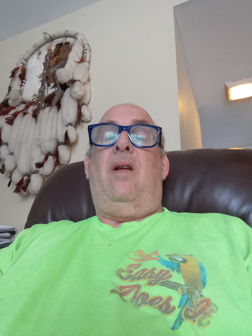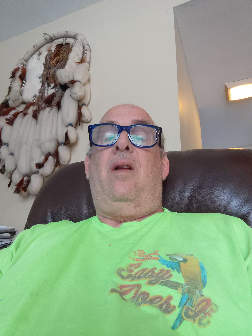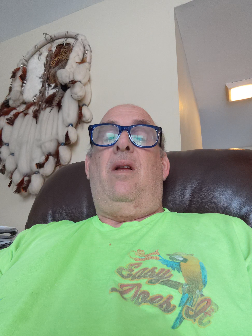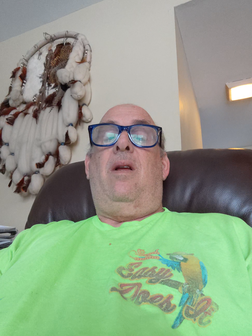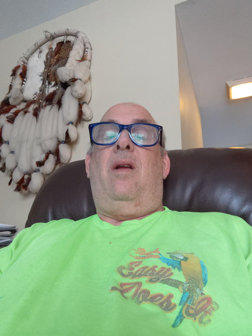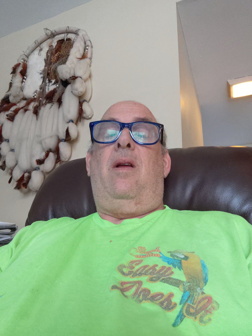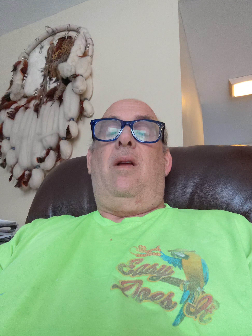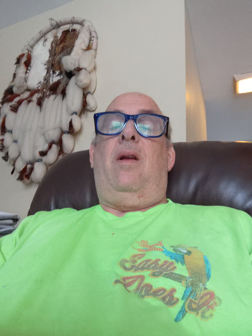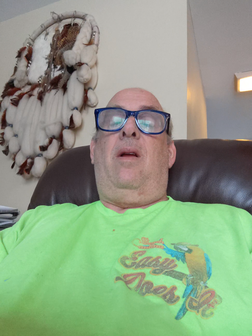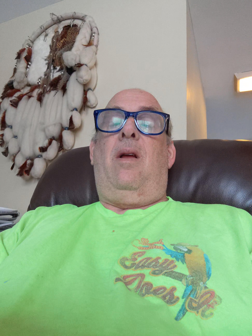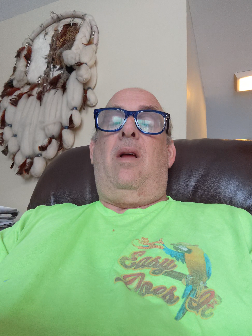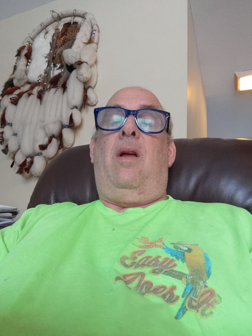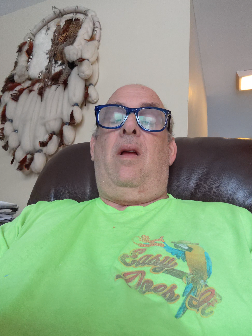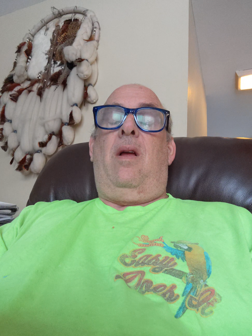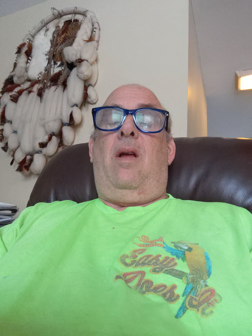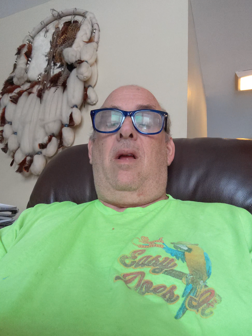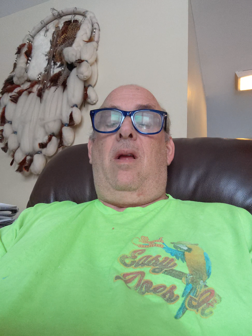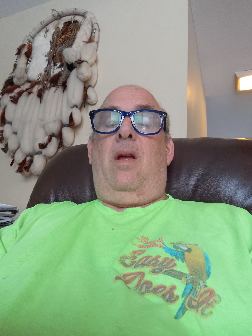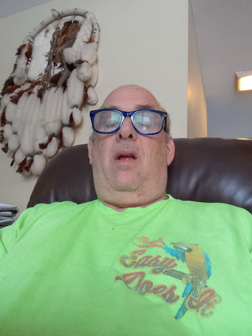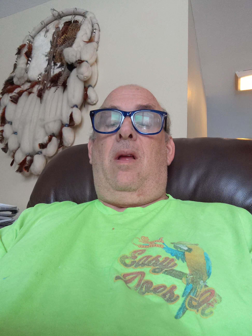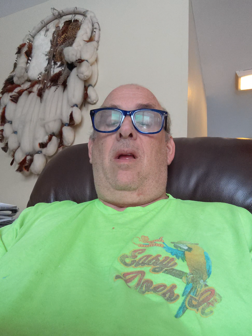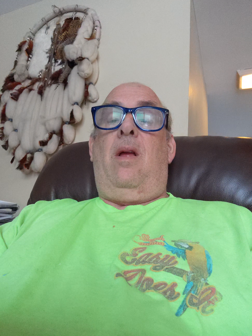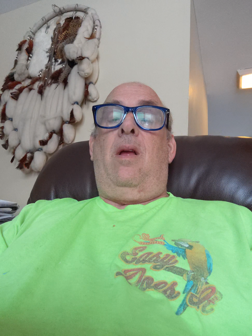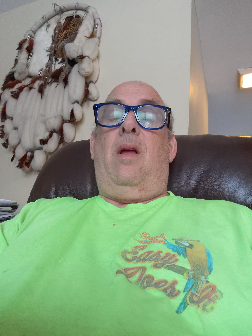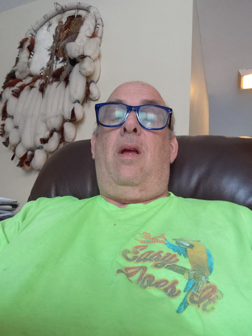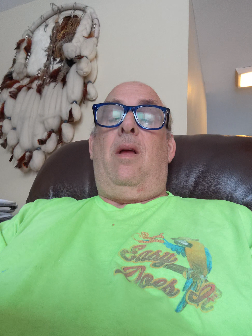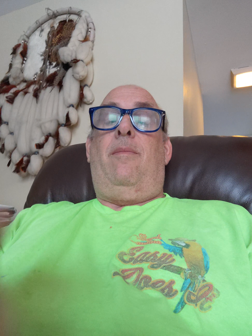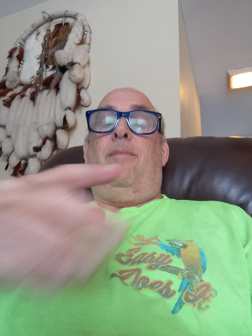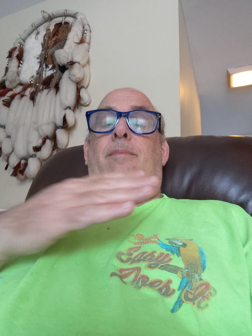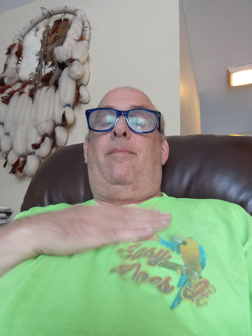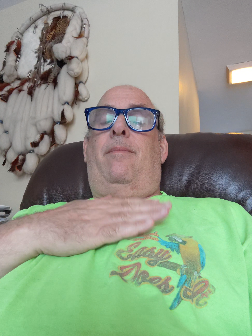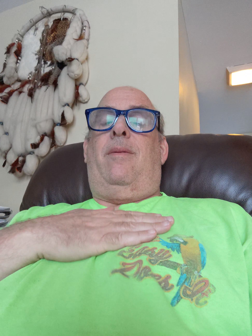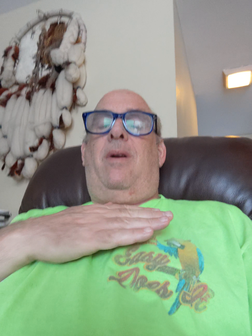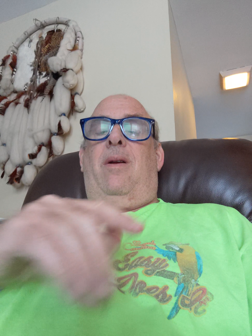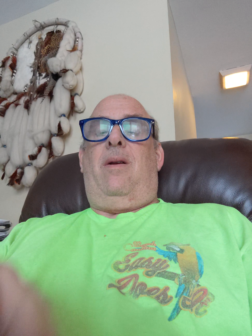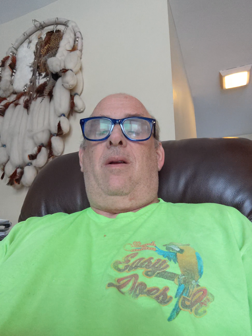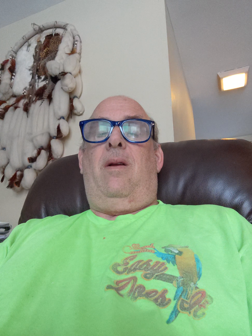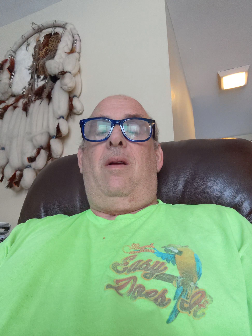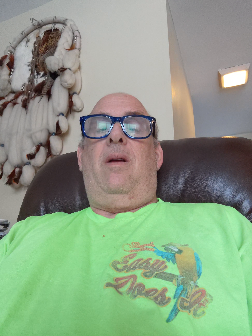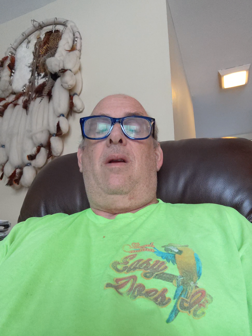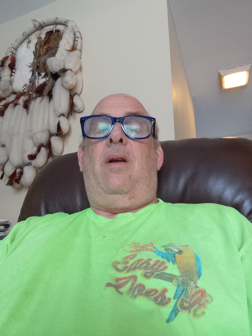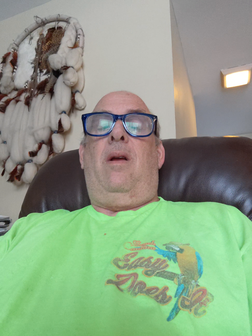my